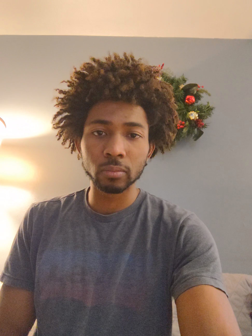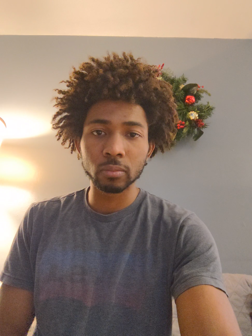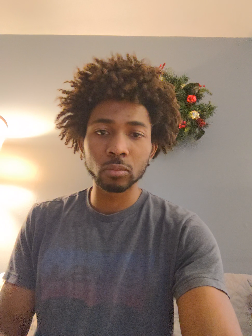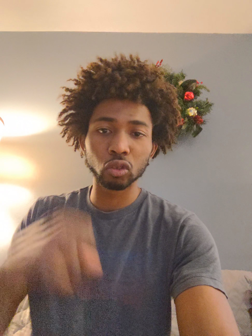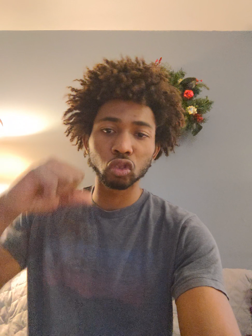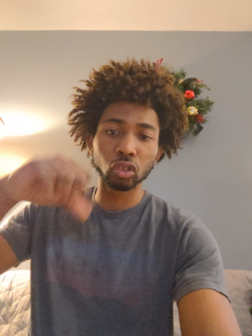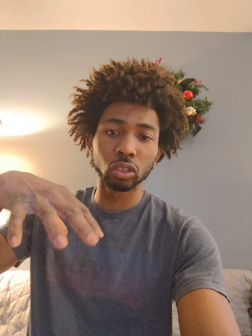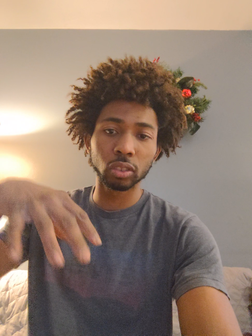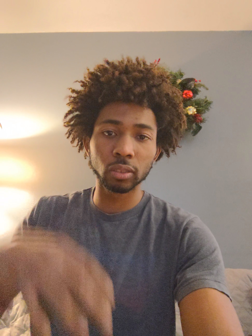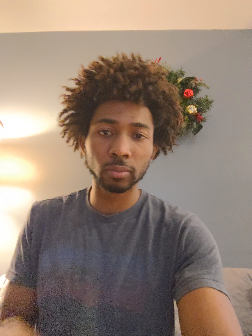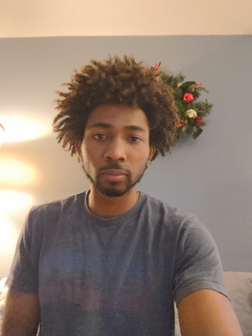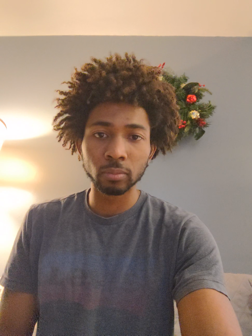drop